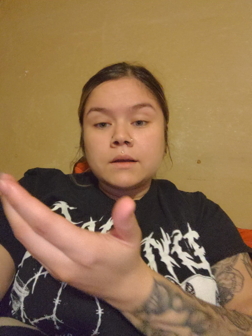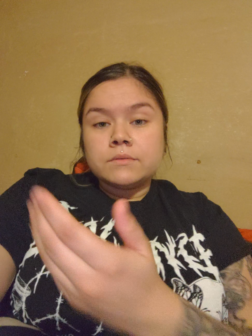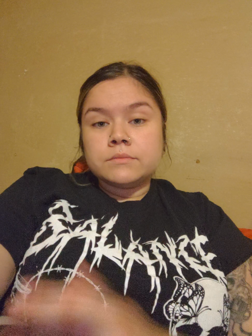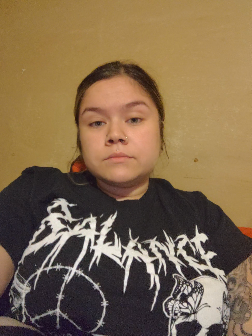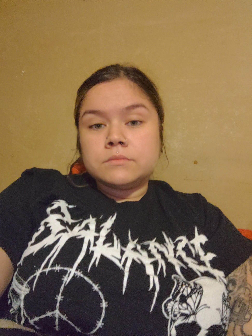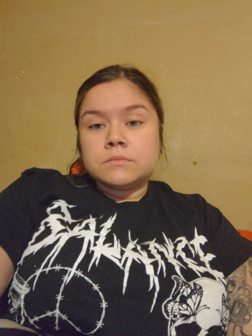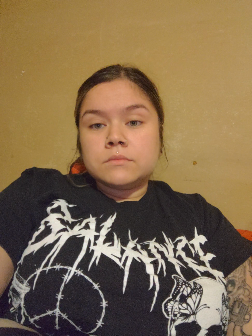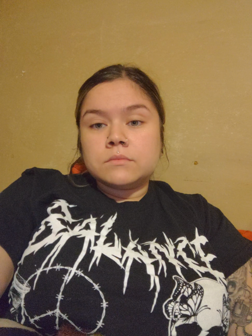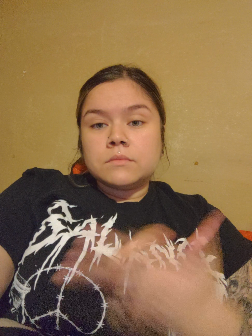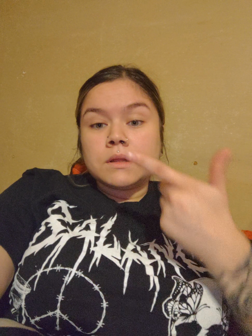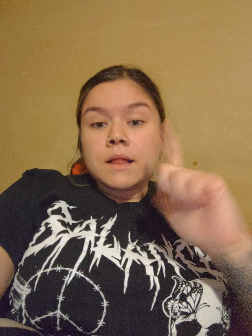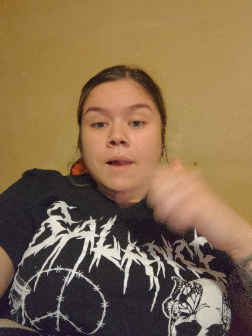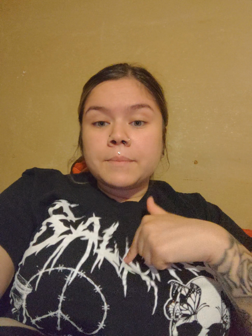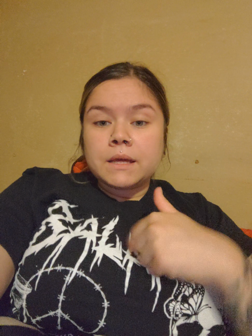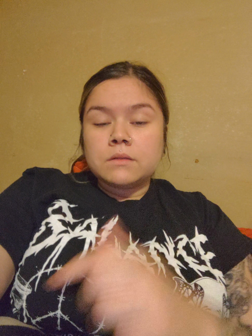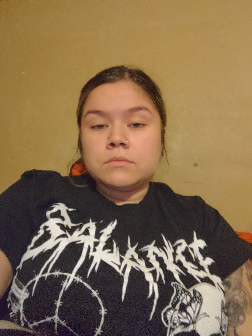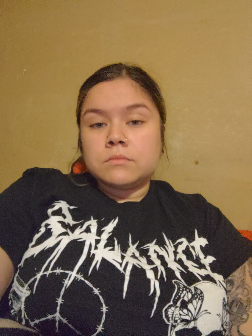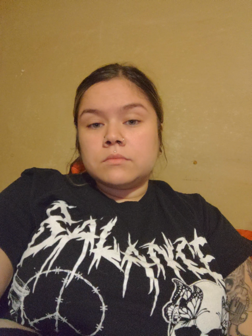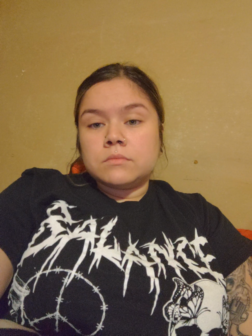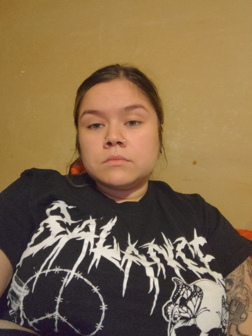let me